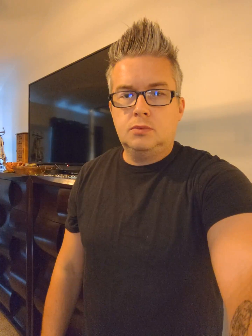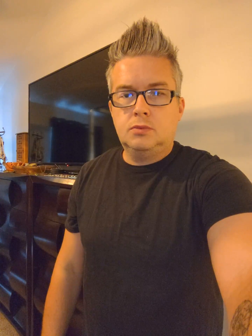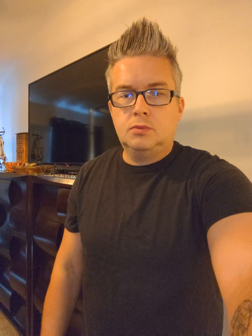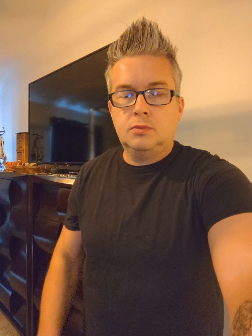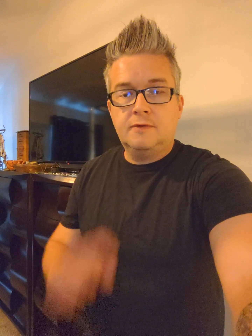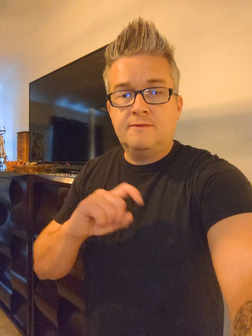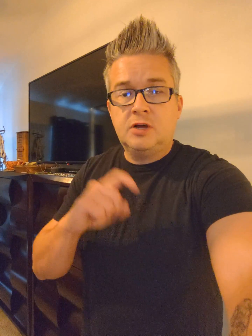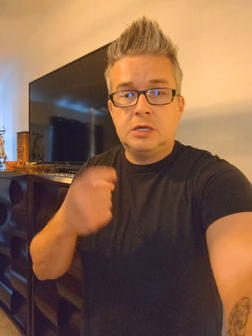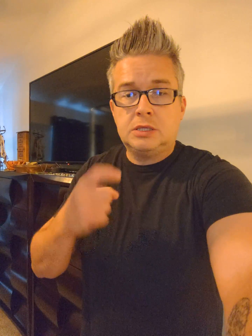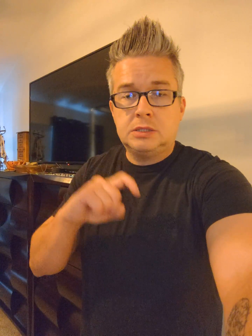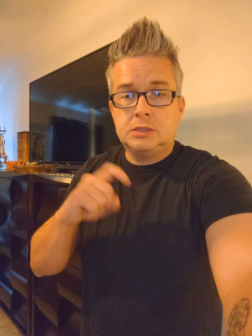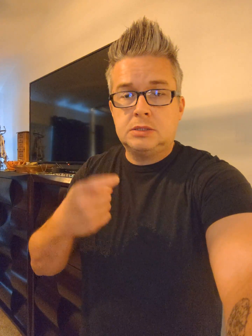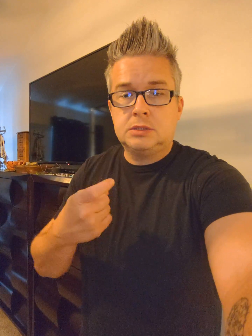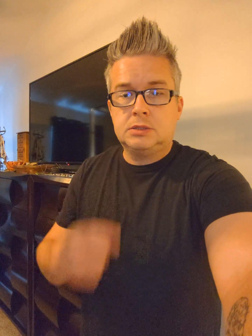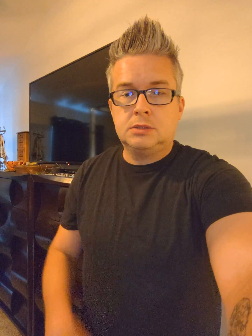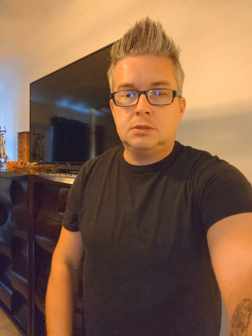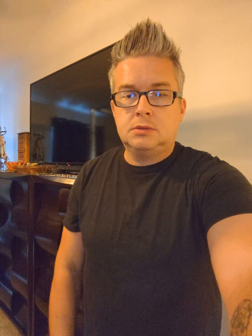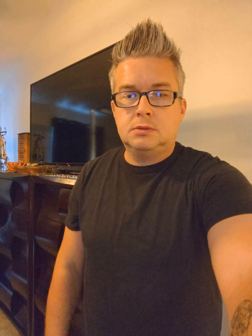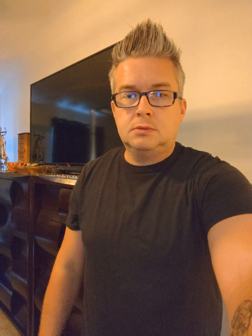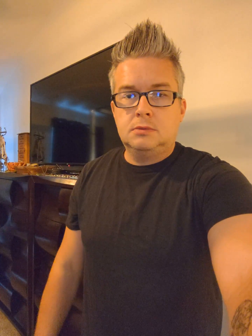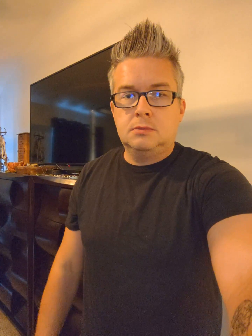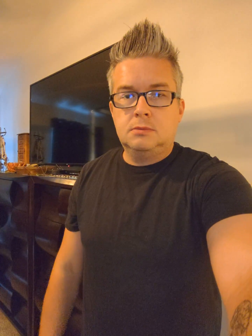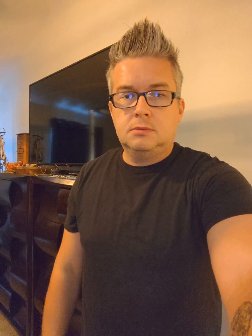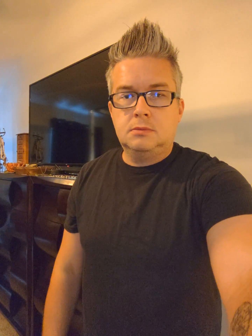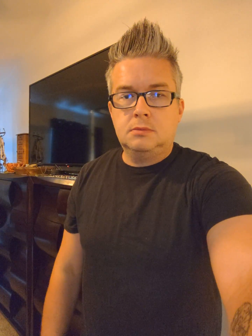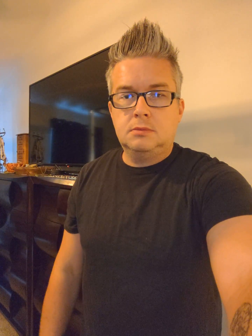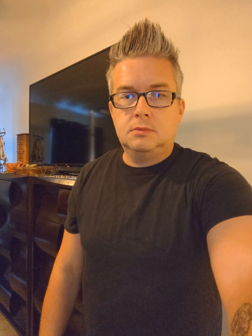friend